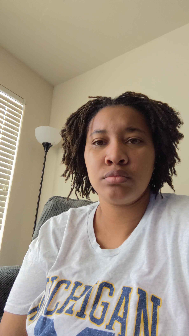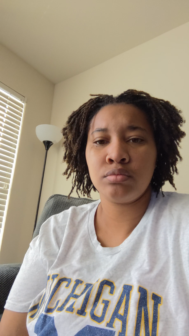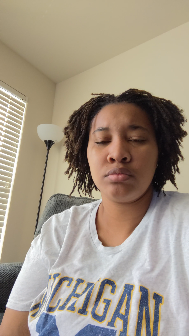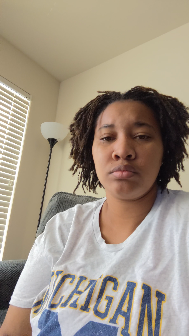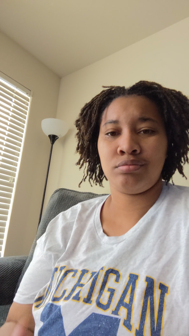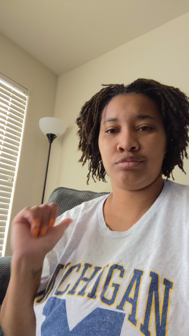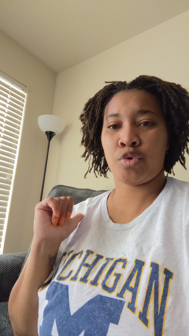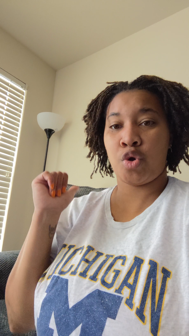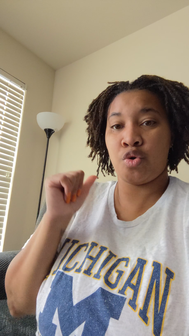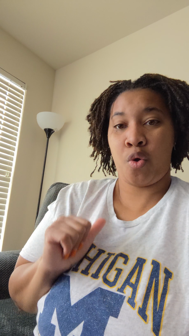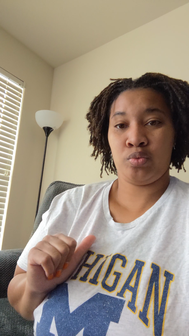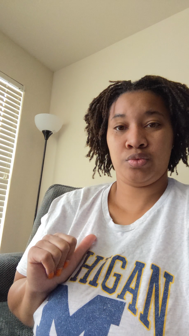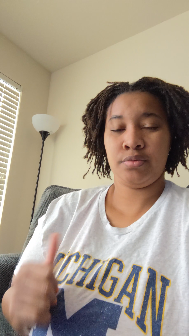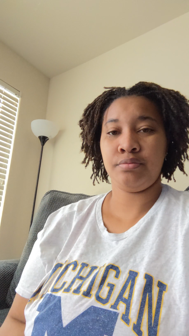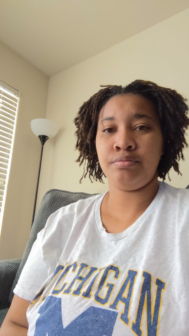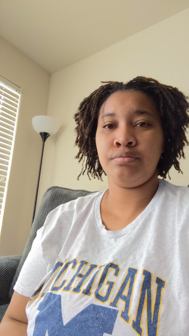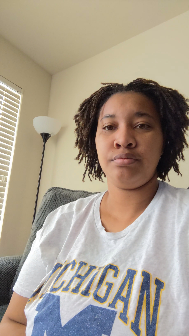coats